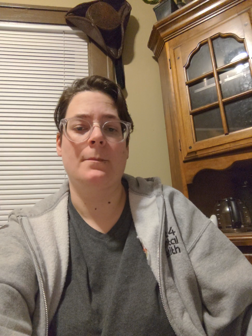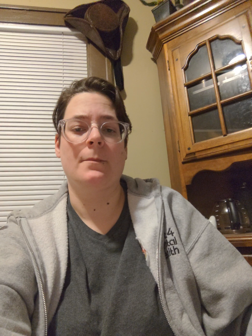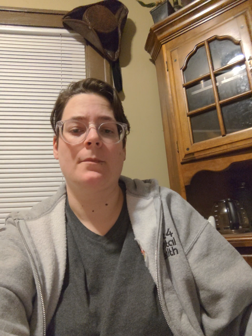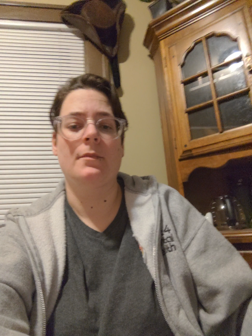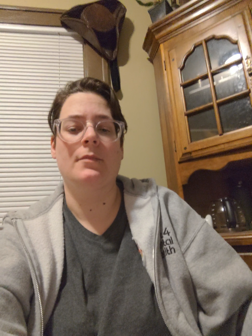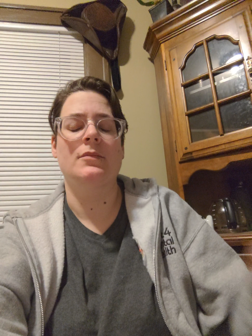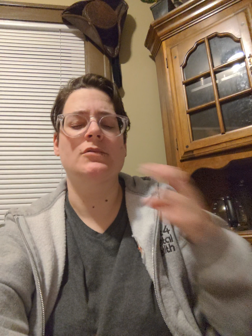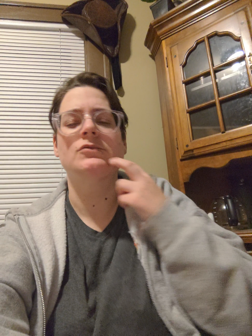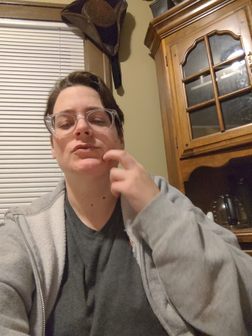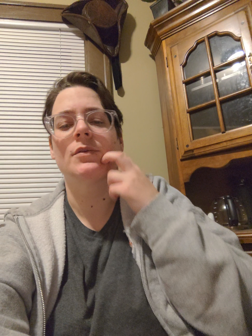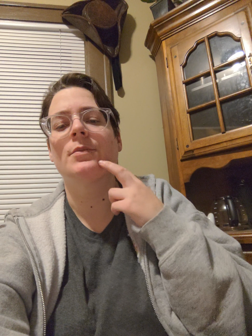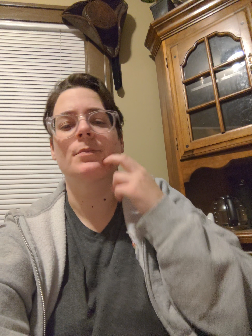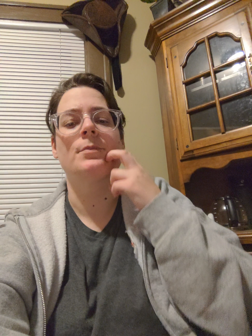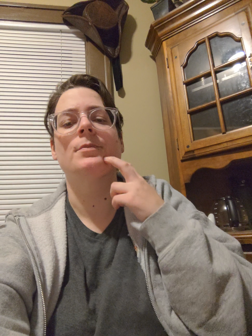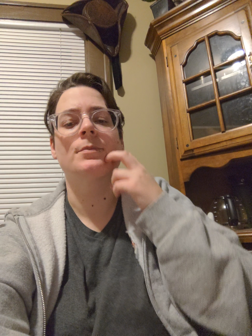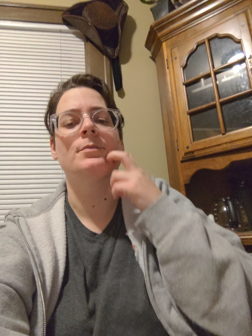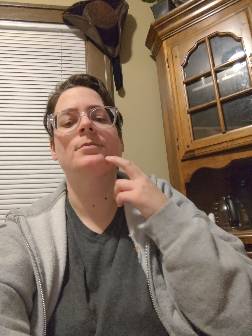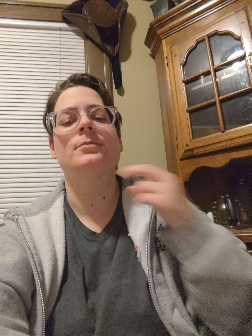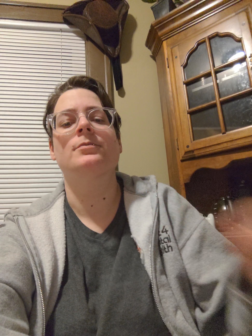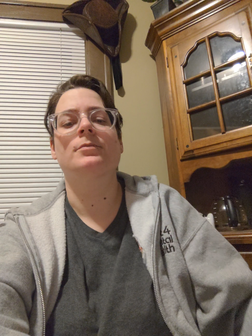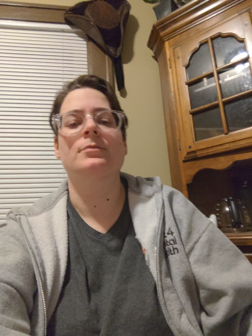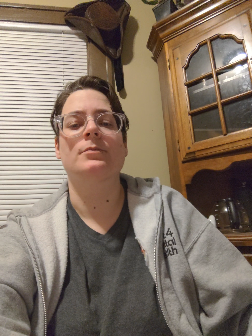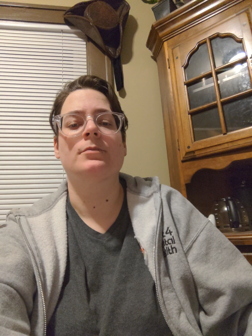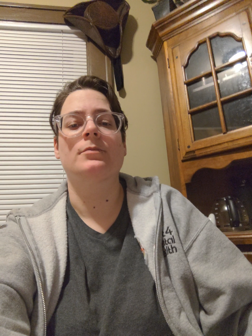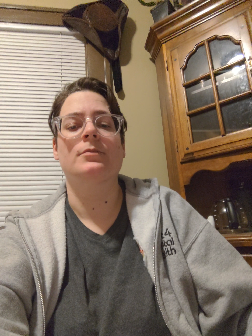gum